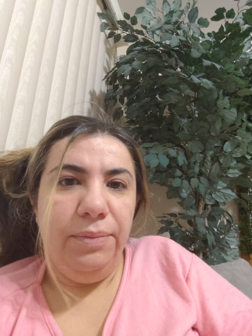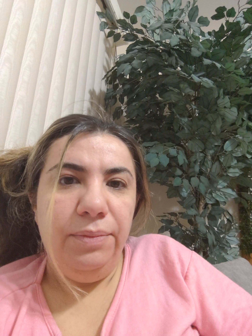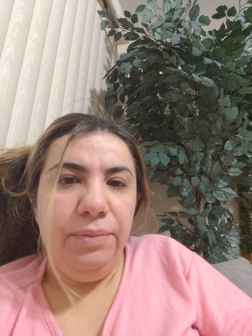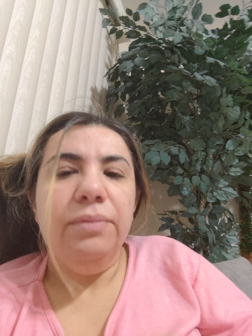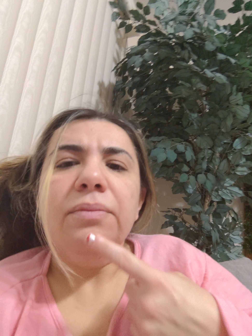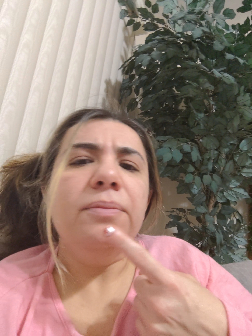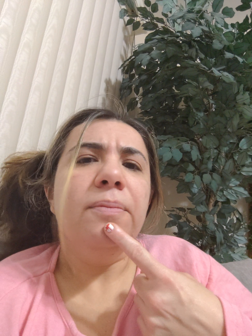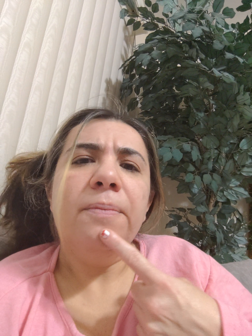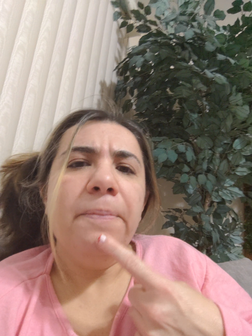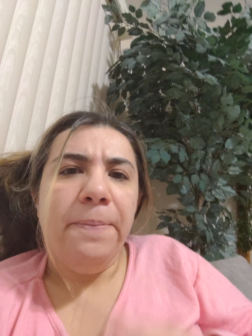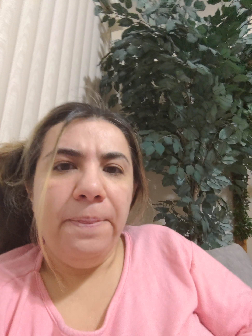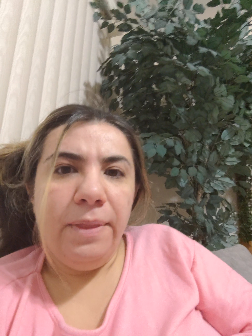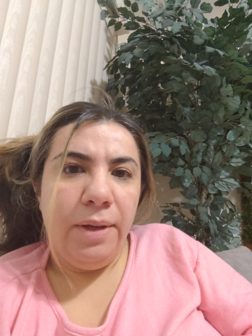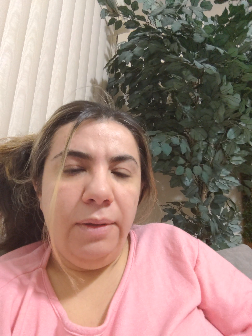say